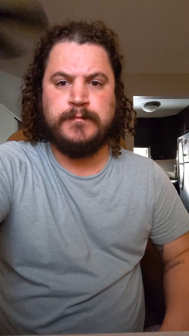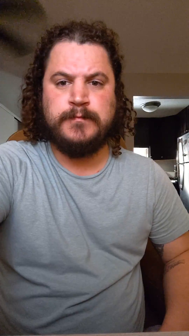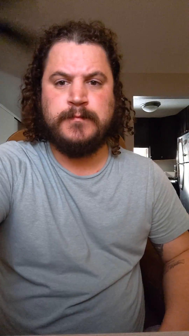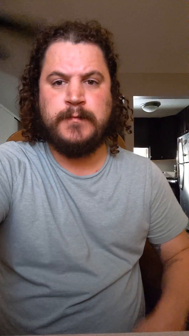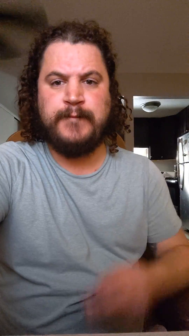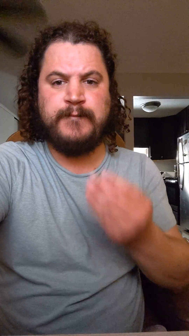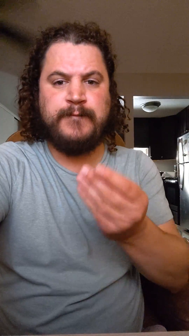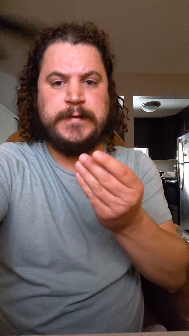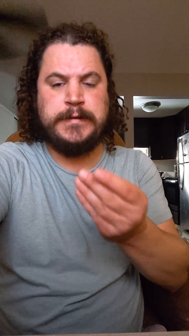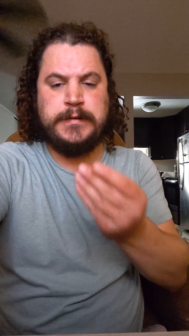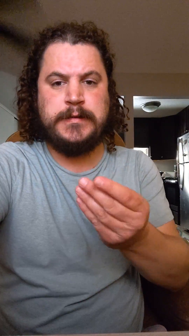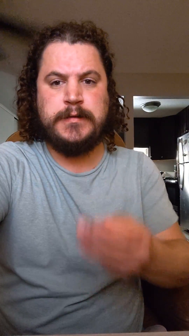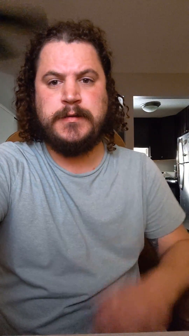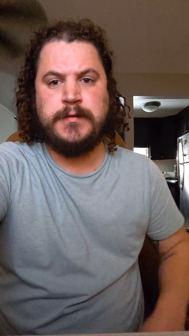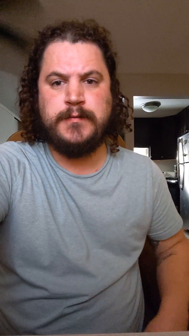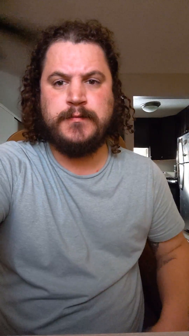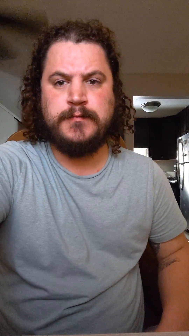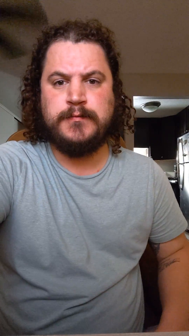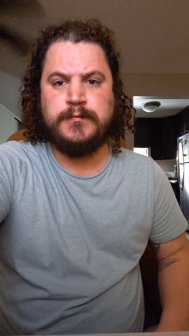feed